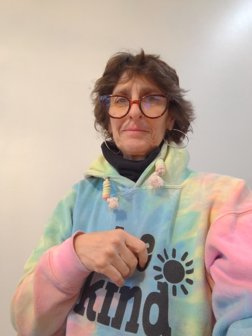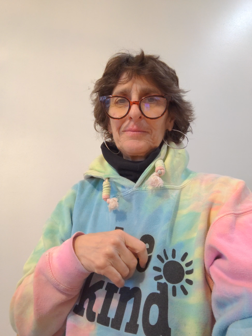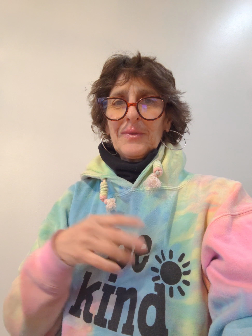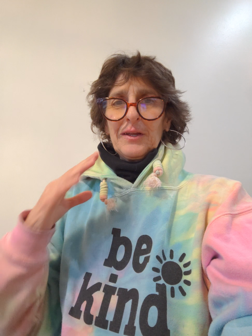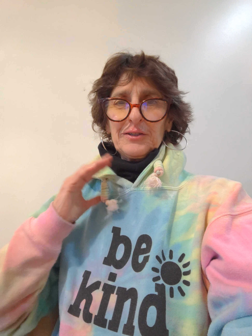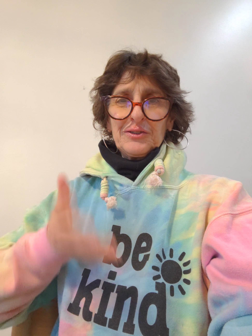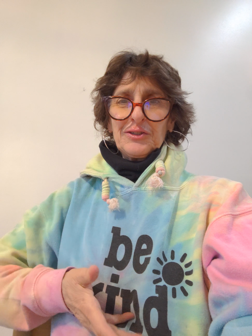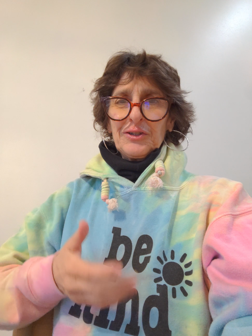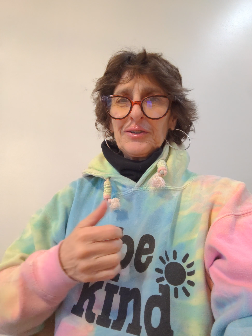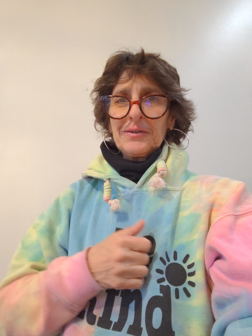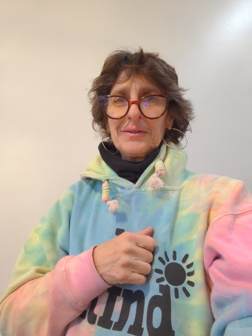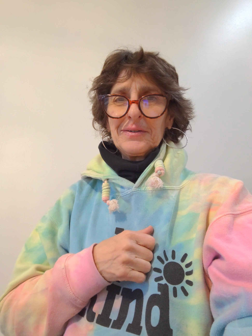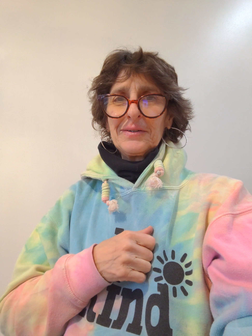shirt